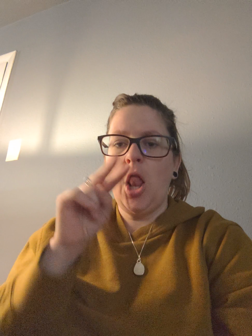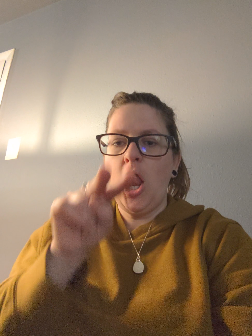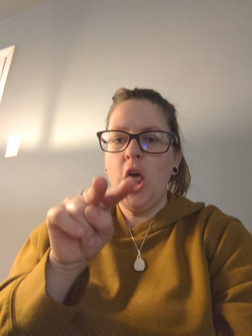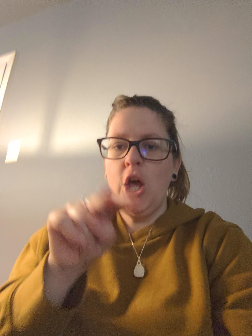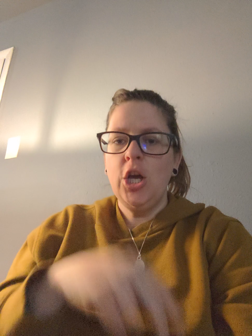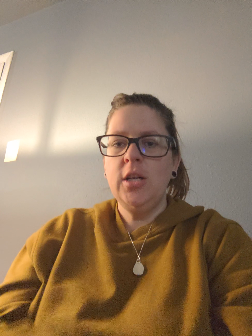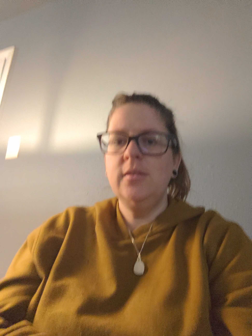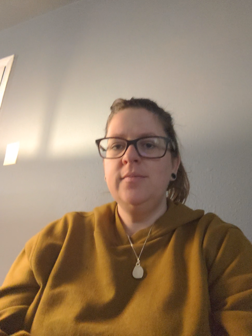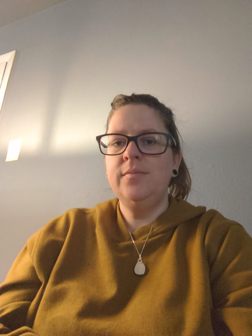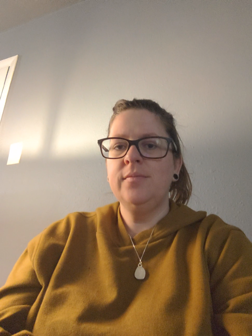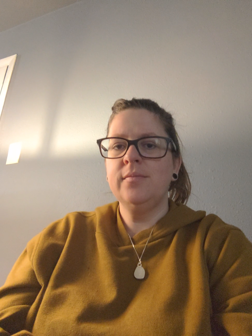look